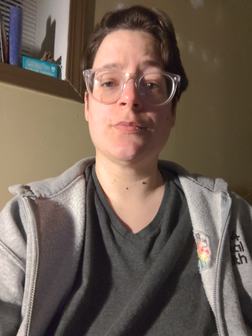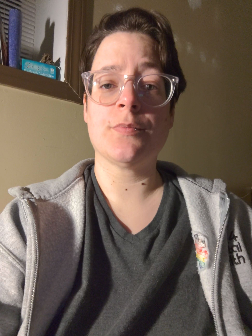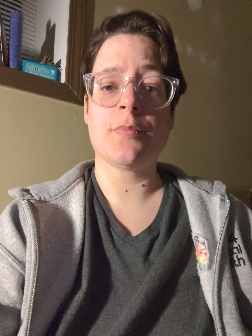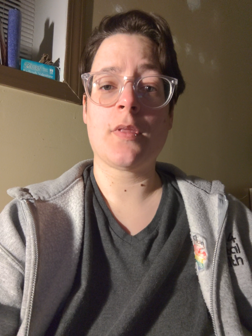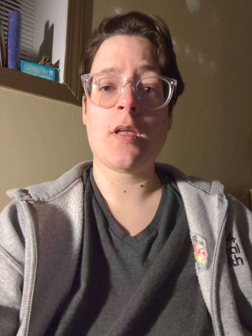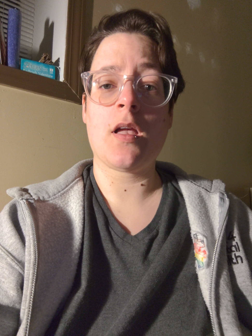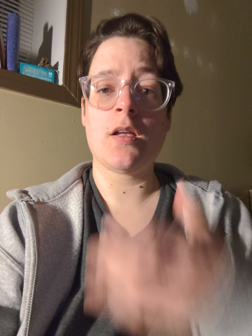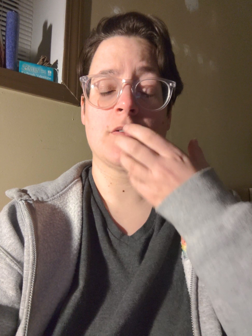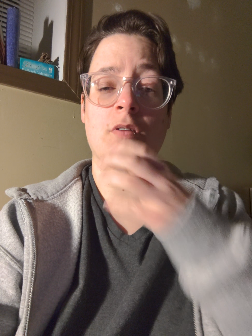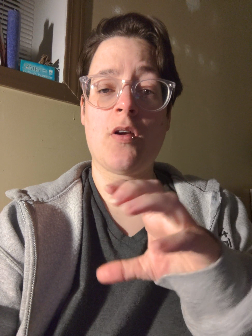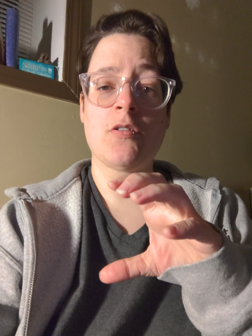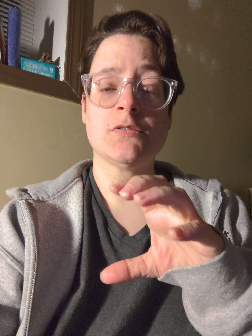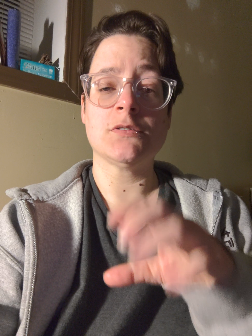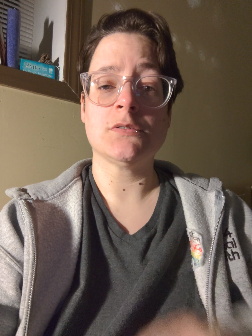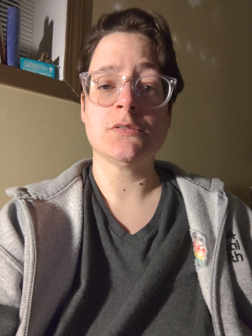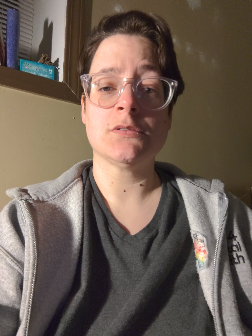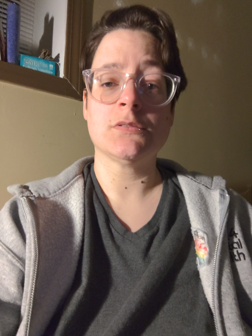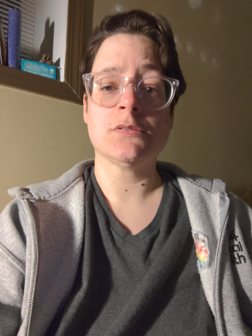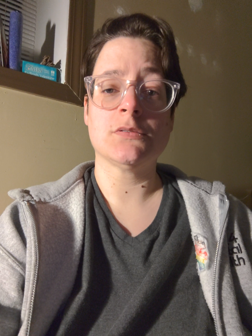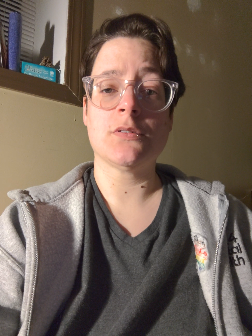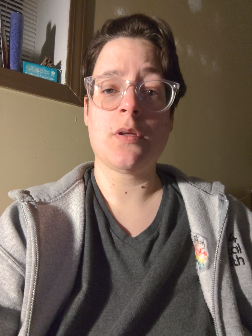hot